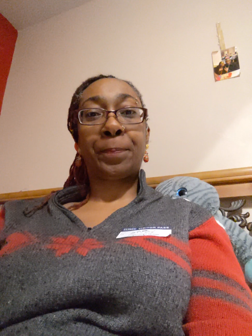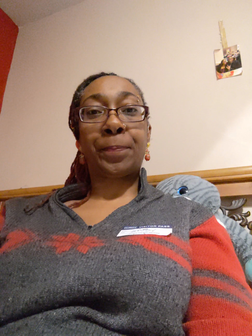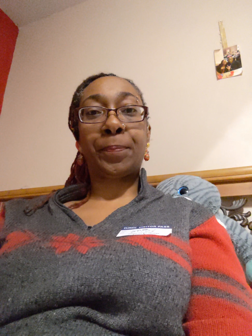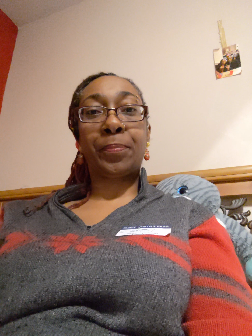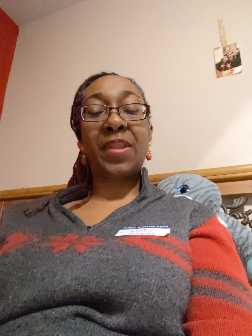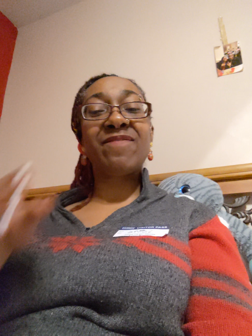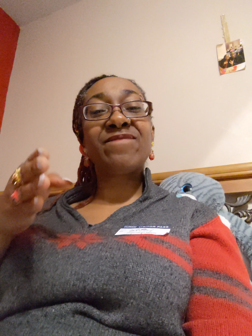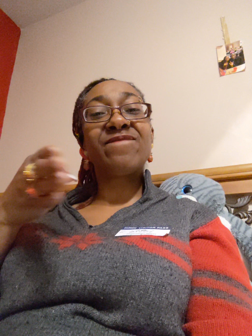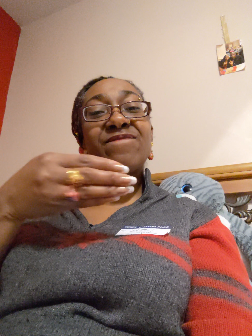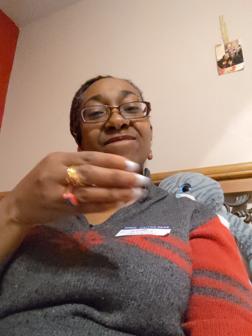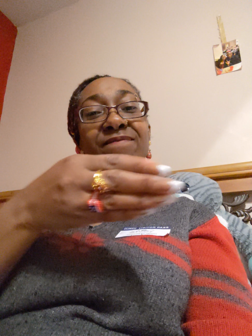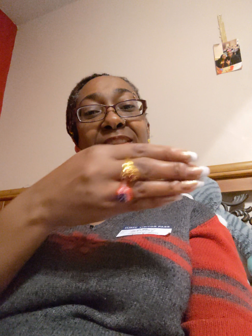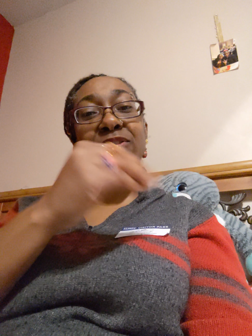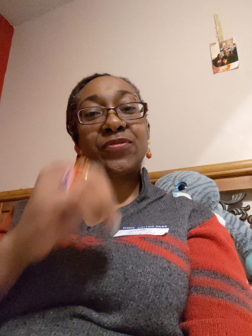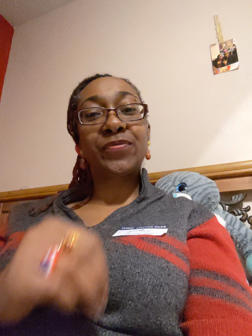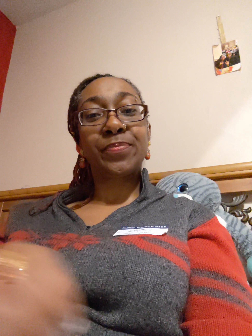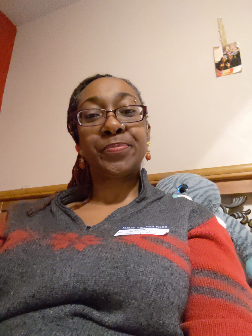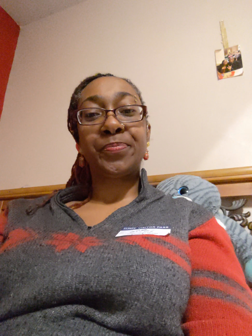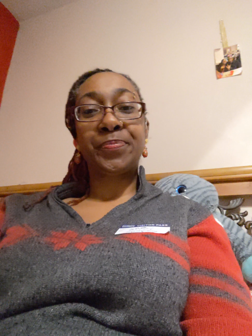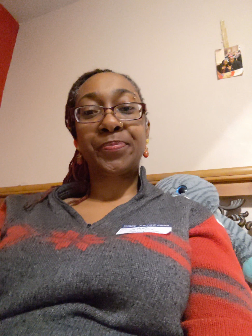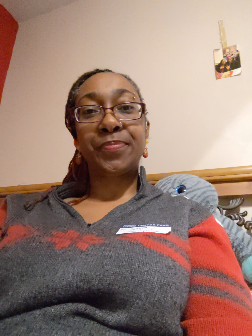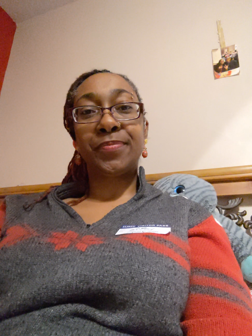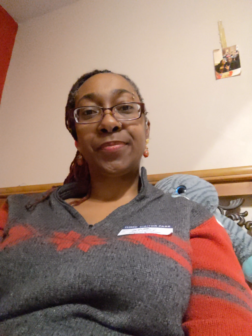fish